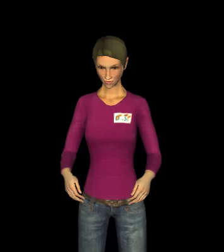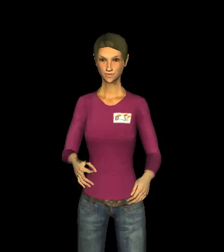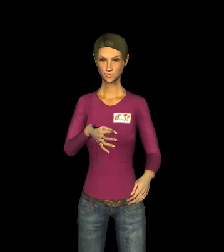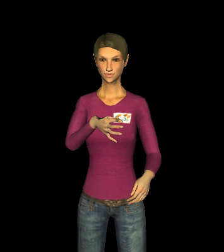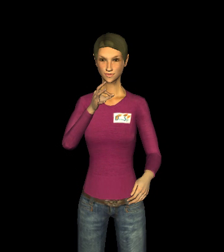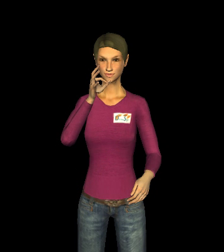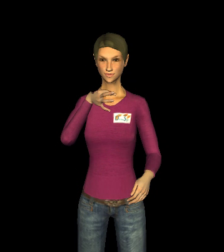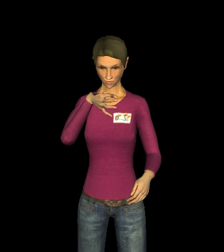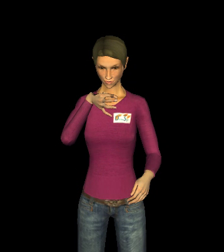فنجان